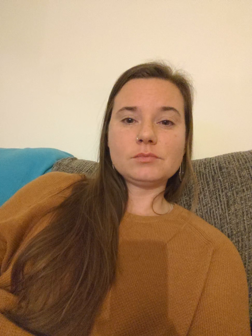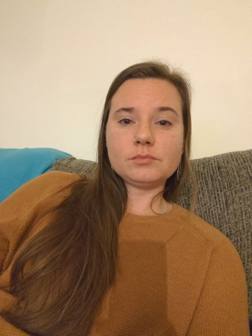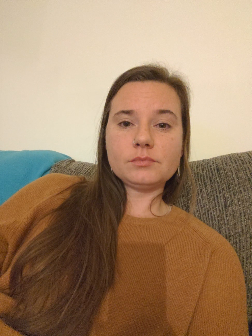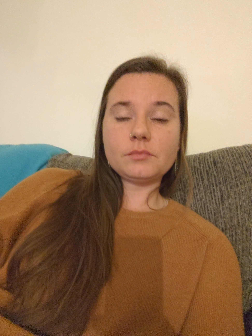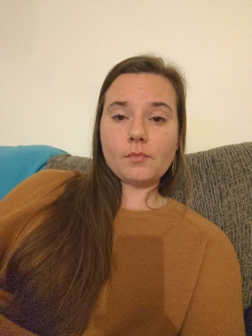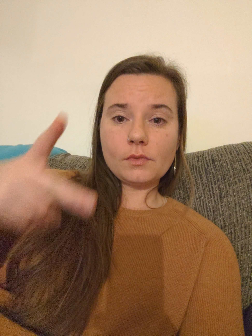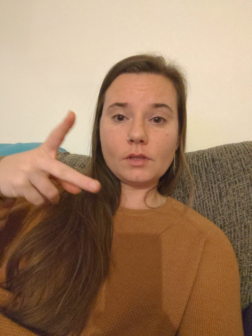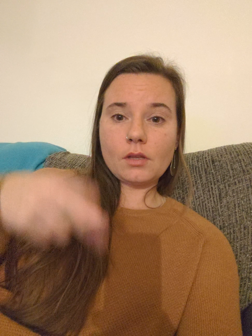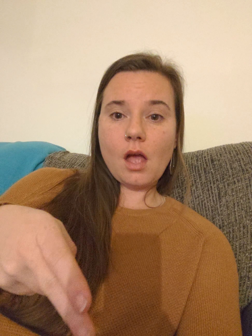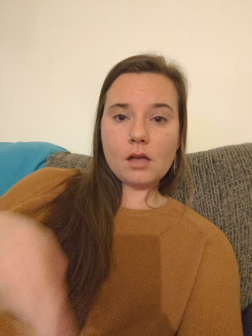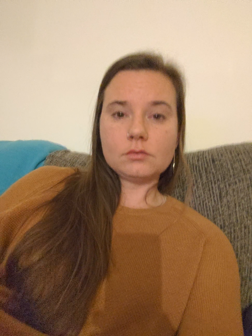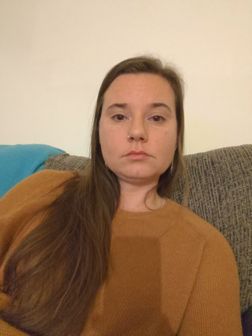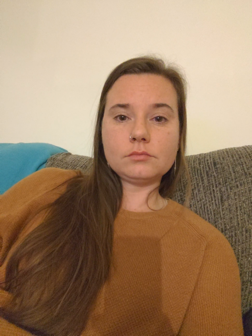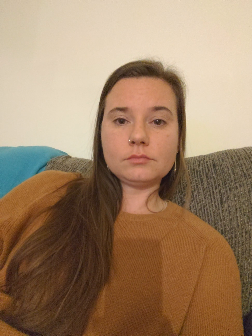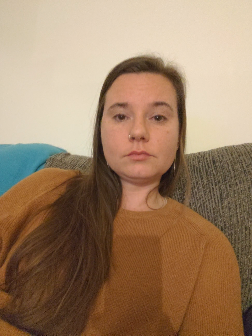cut